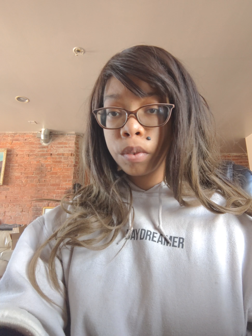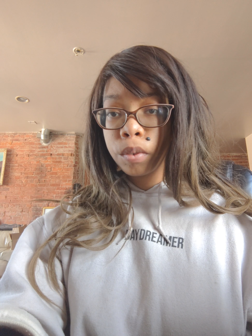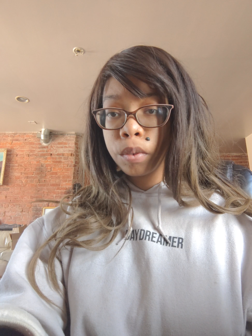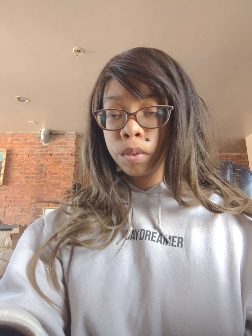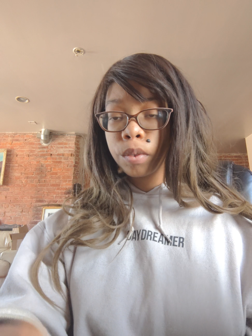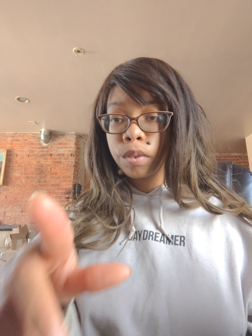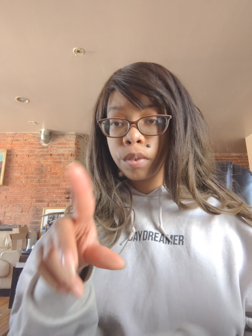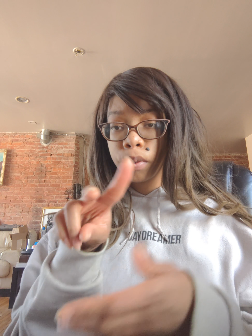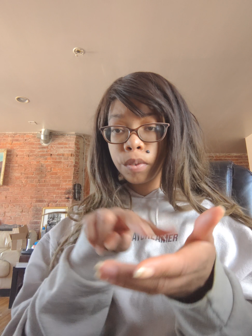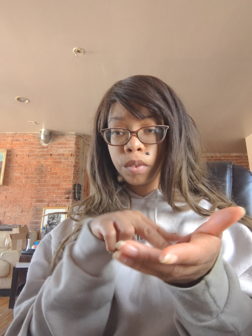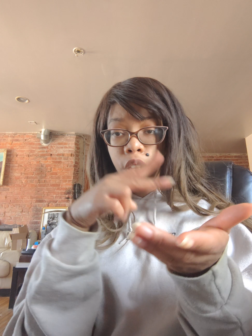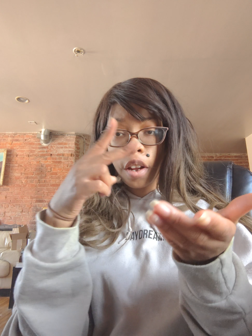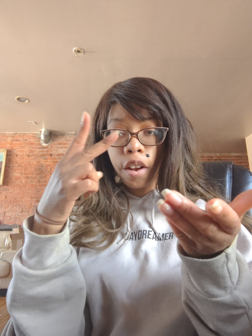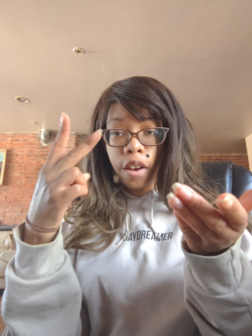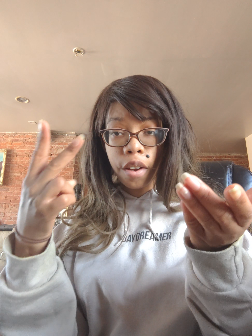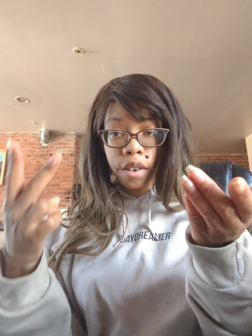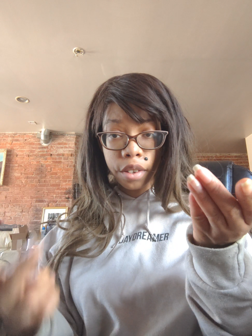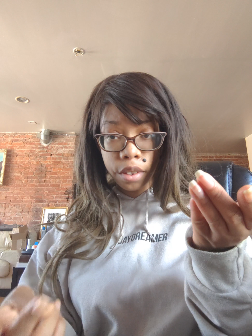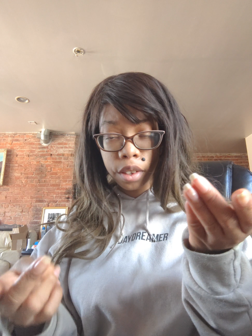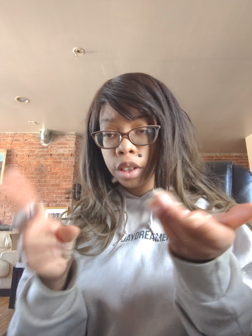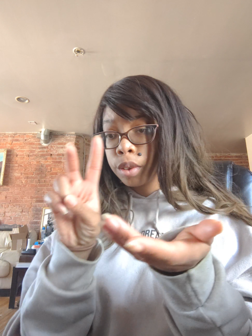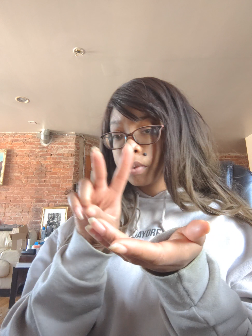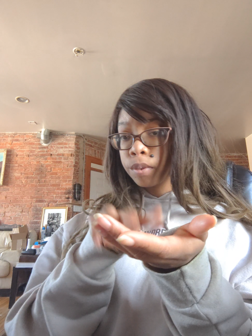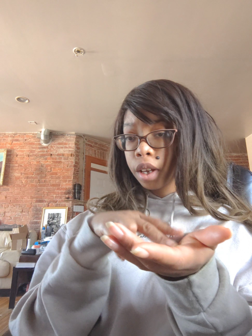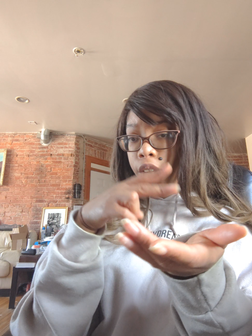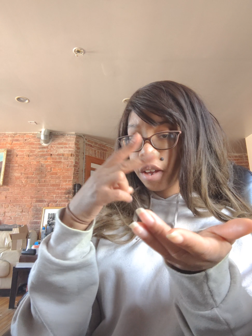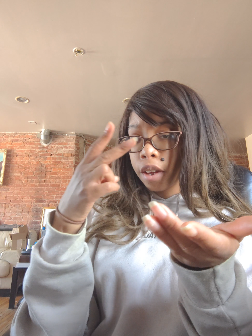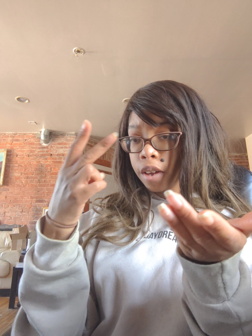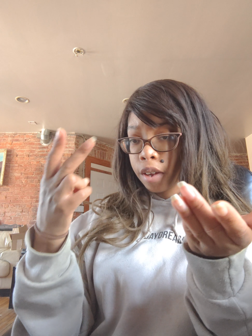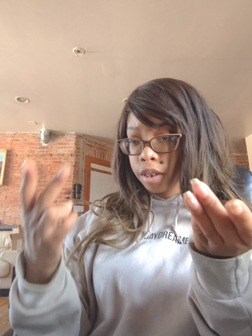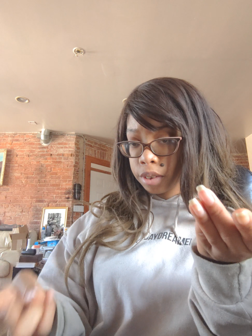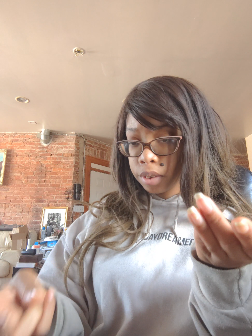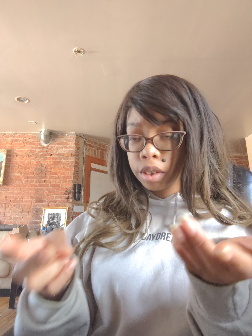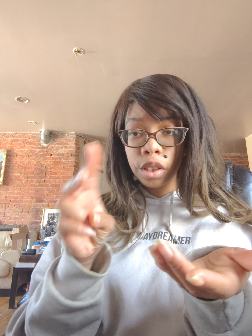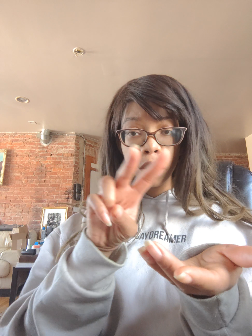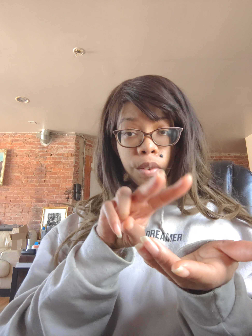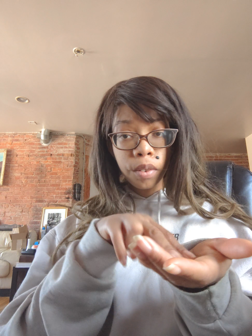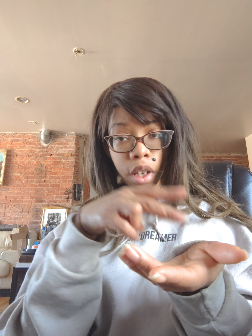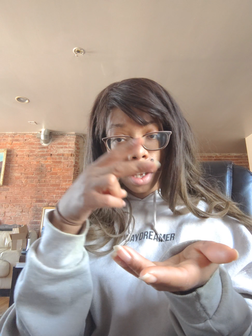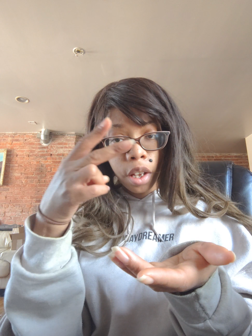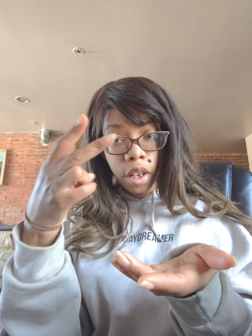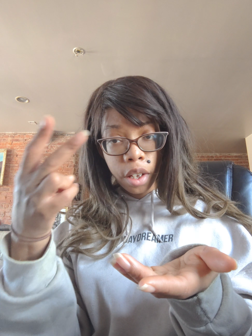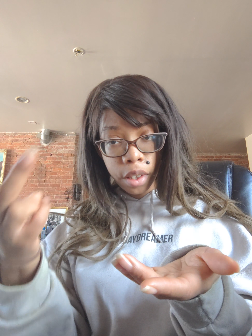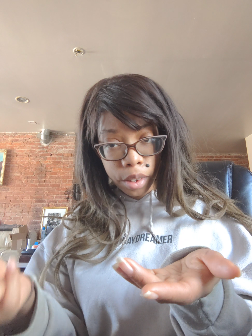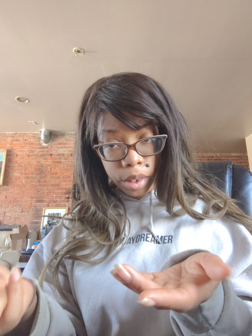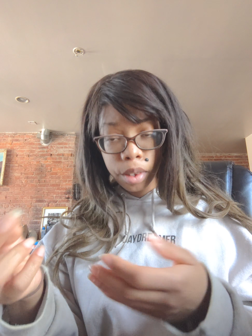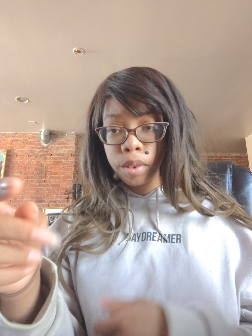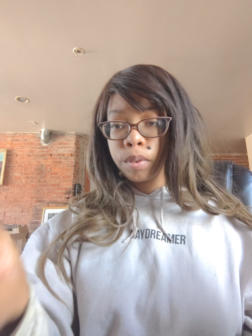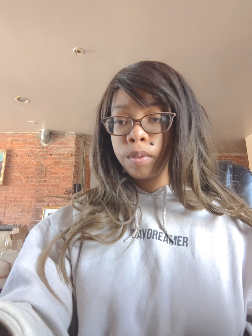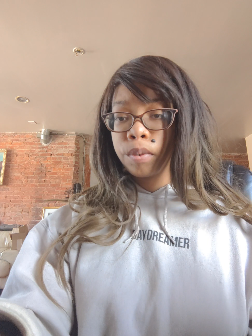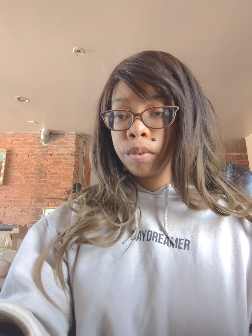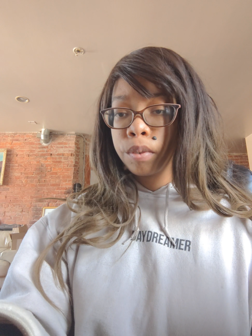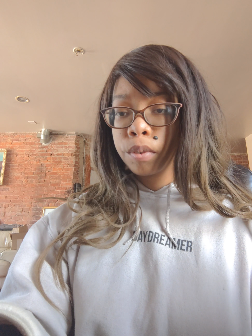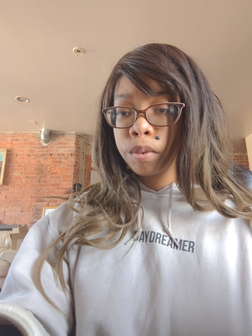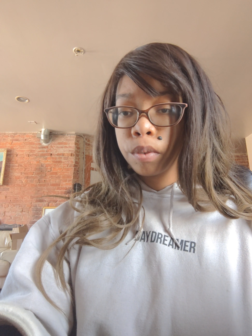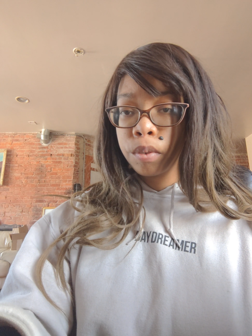fall